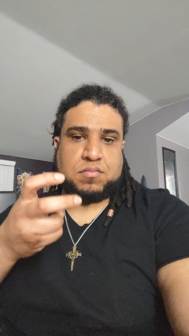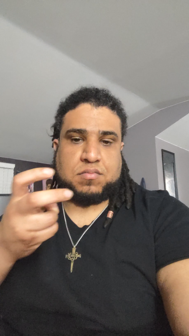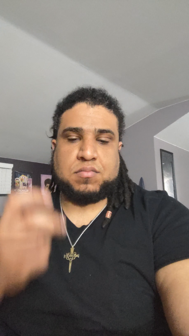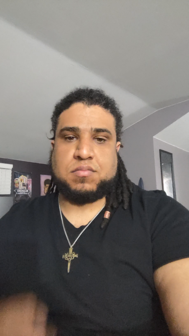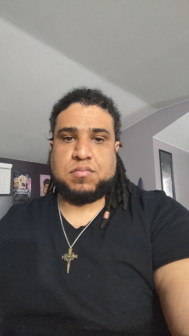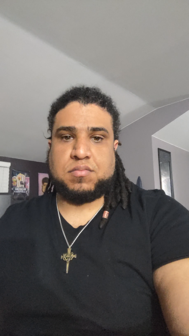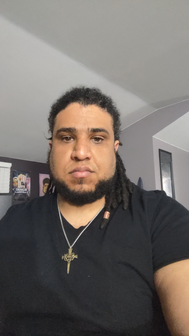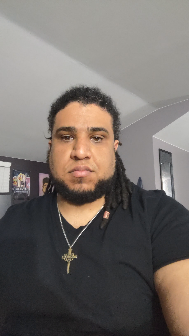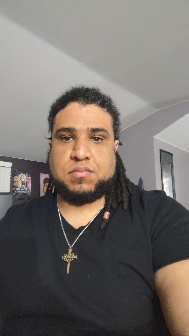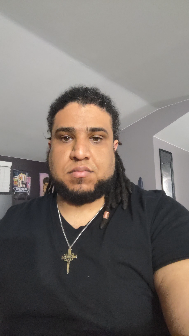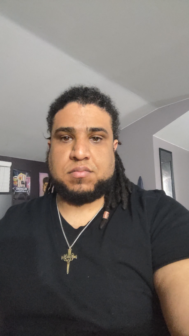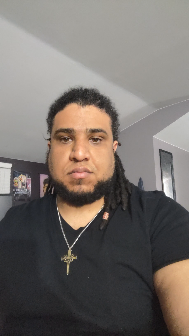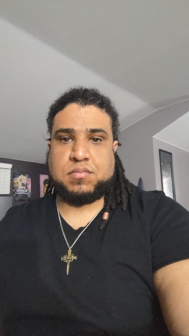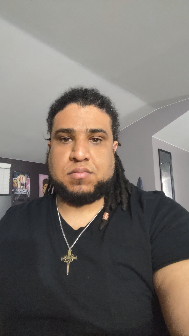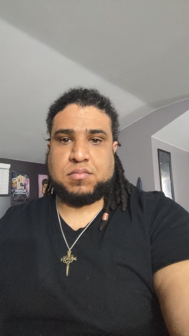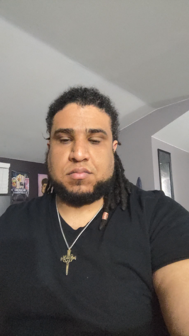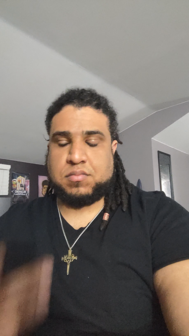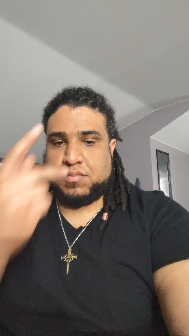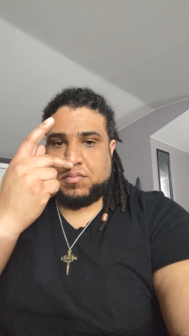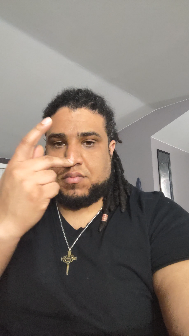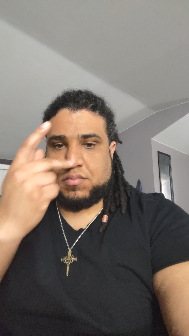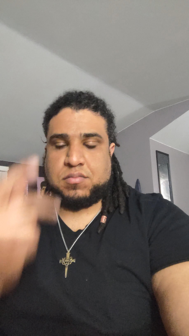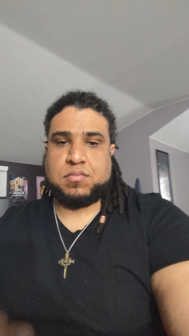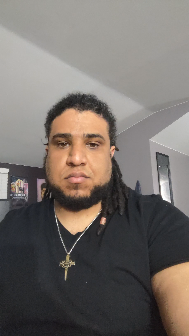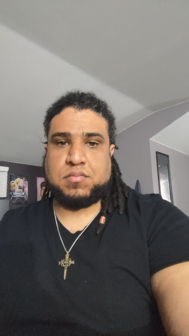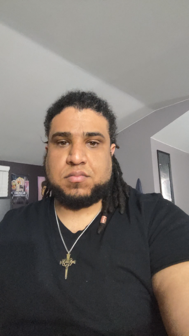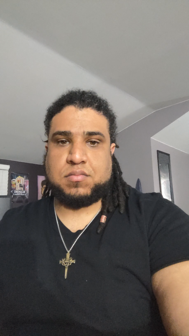penis